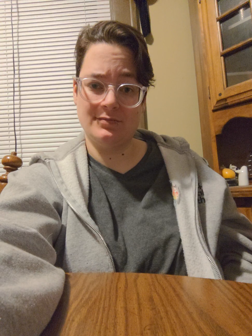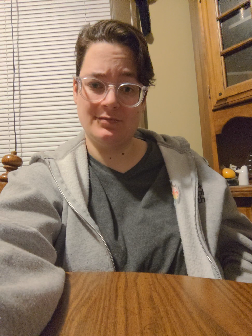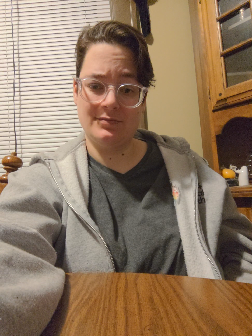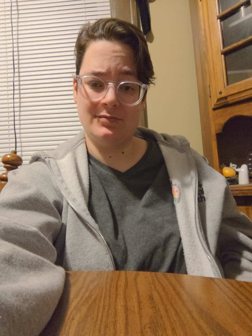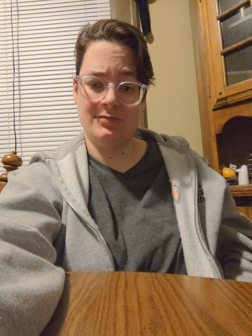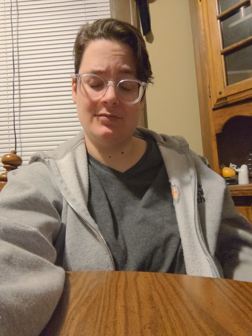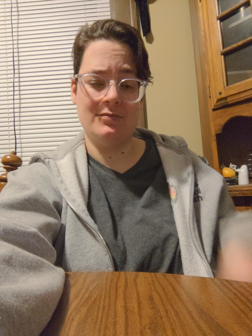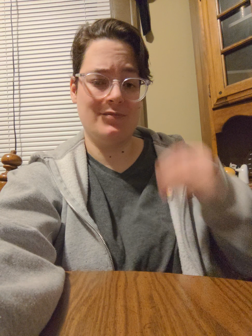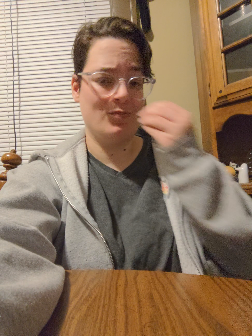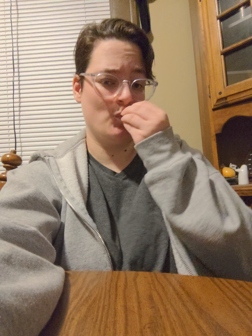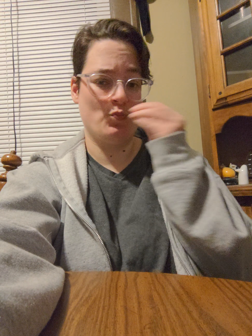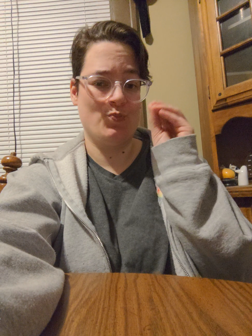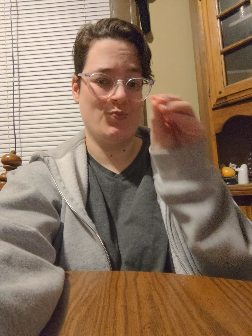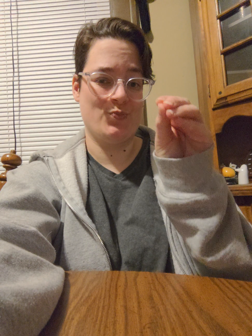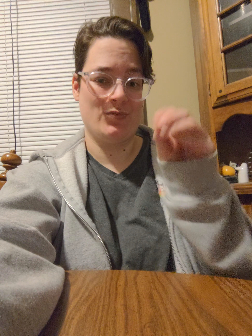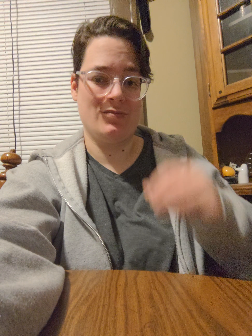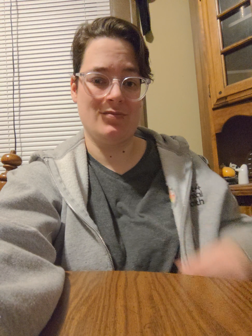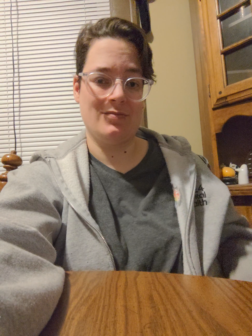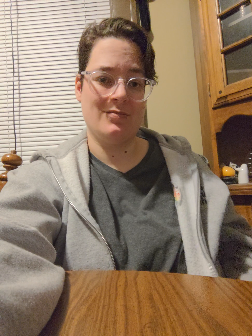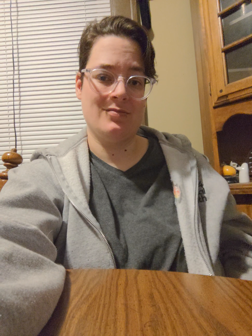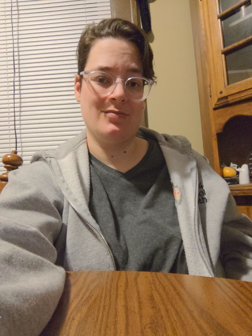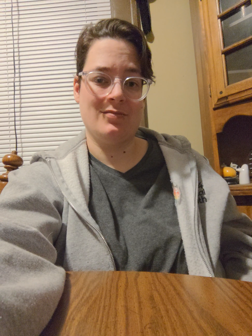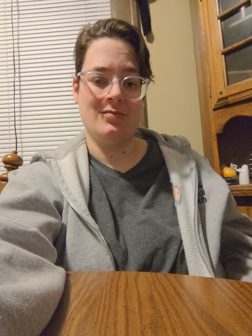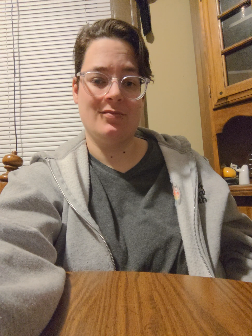kiss